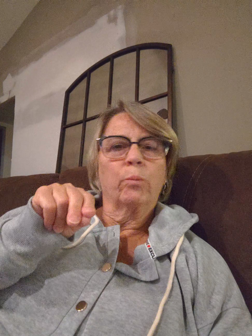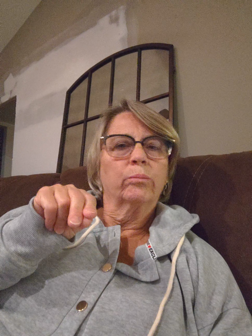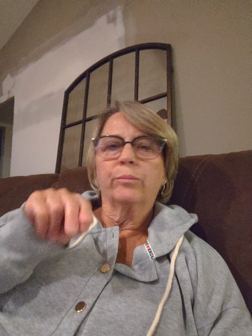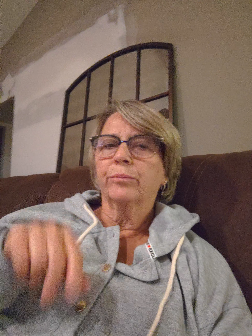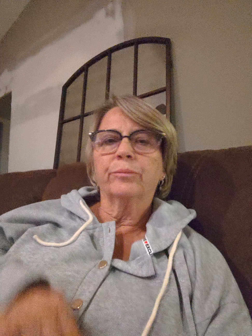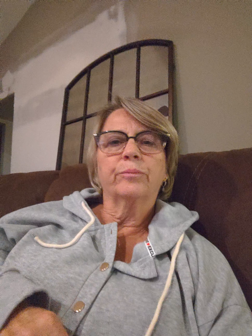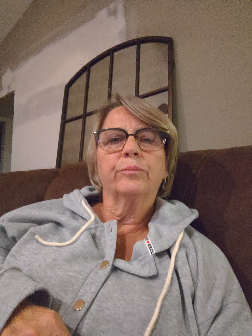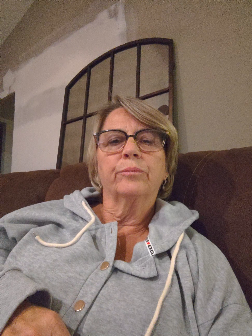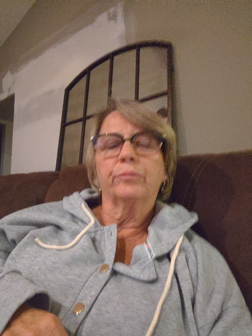no